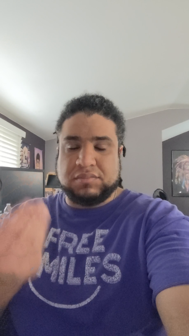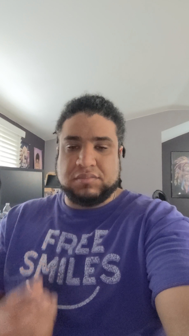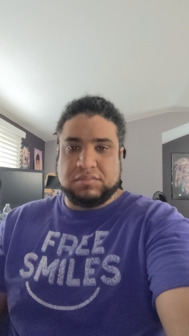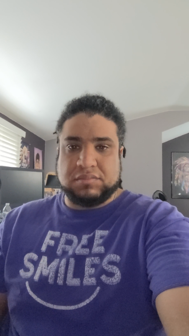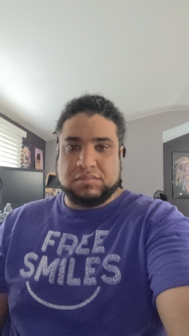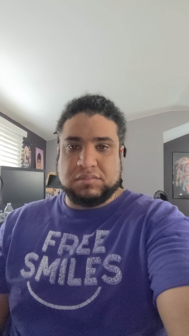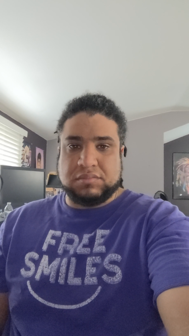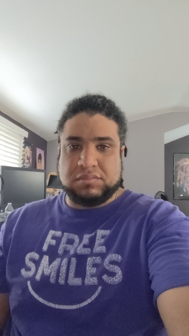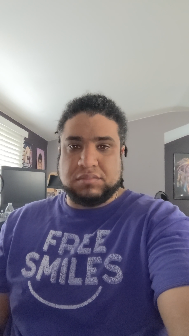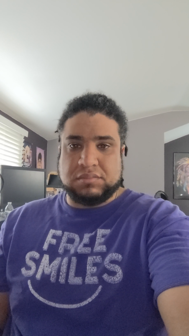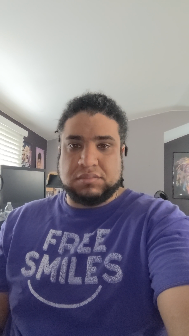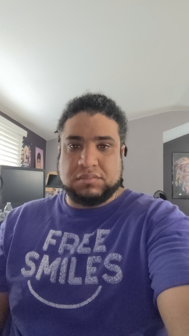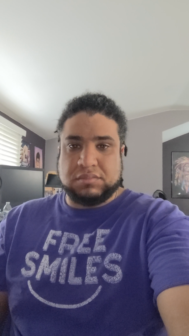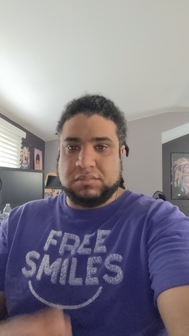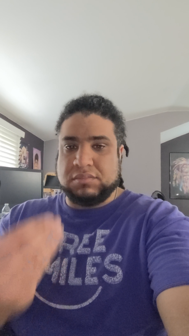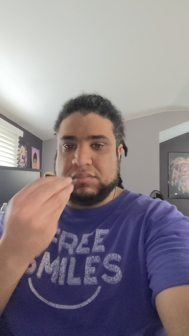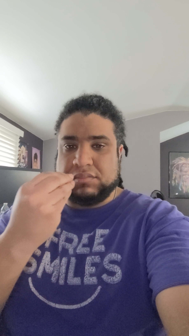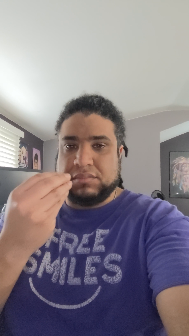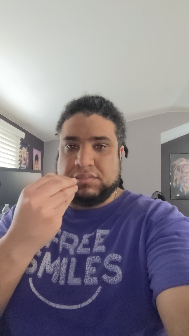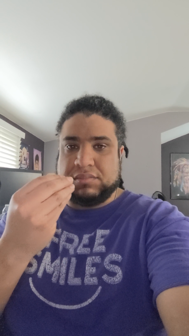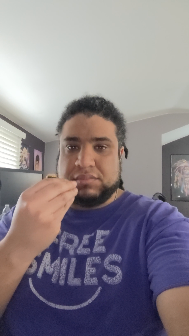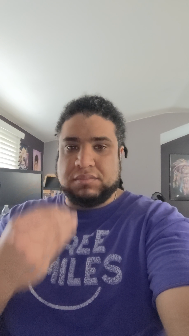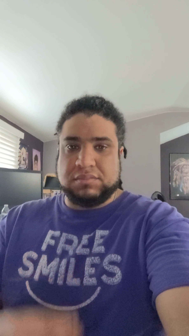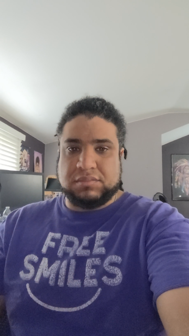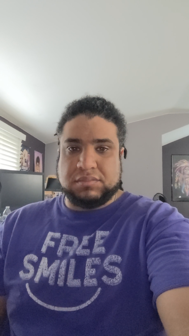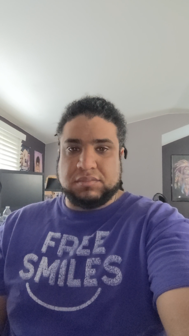eat